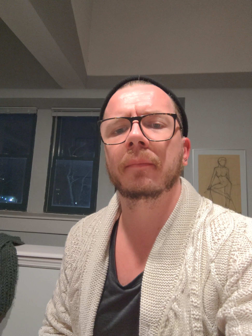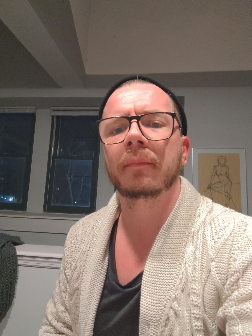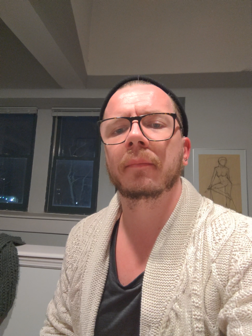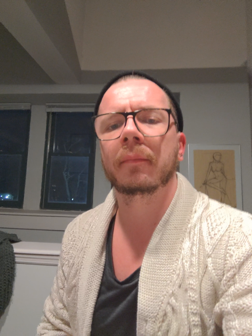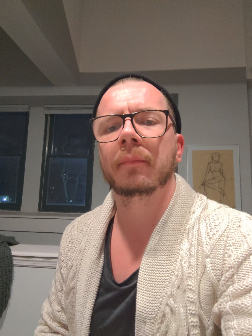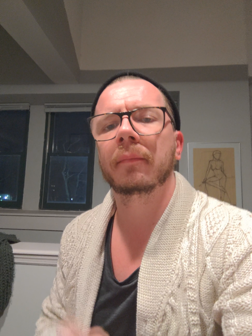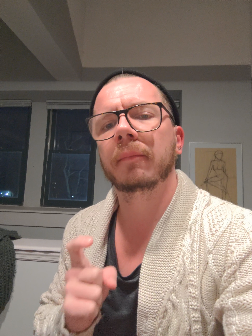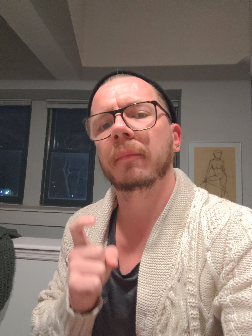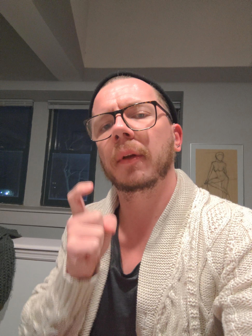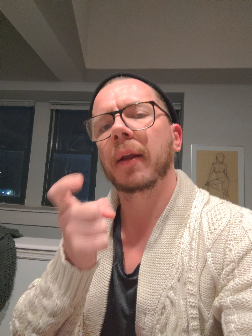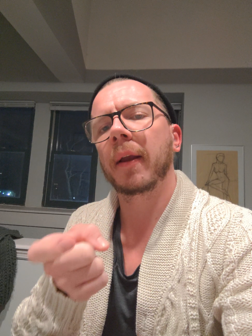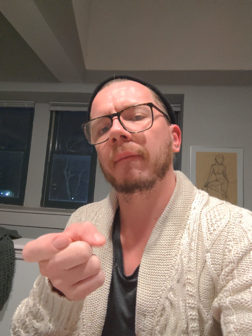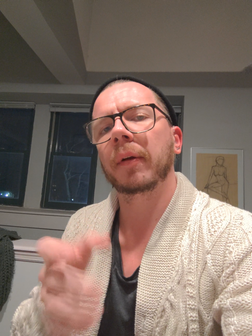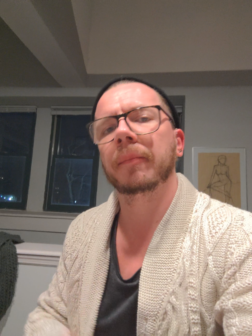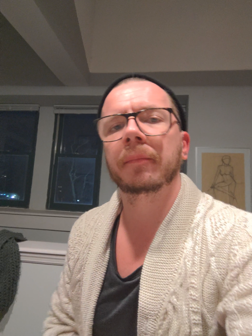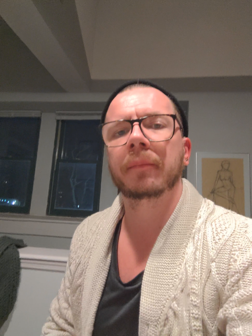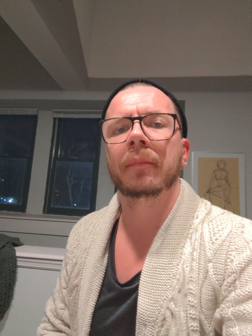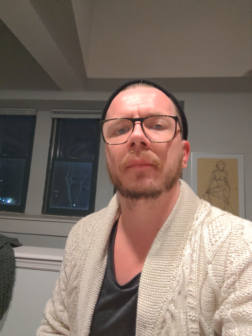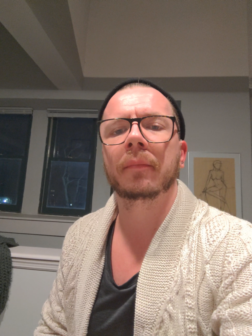gift